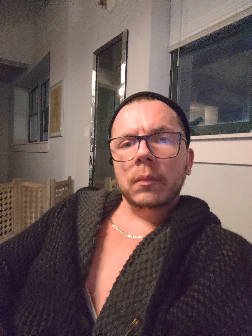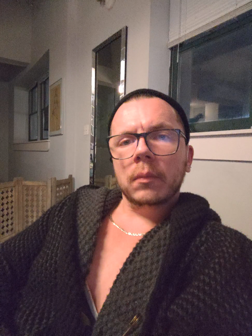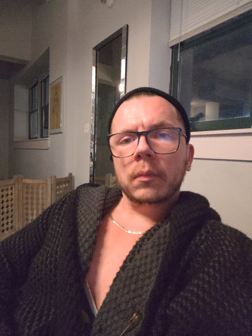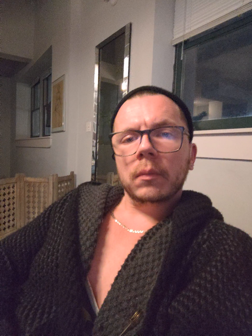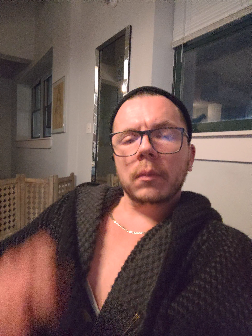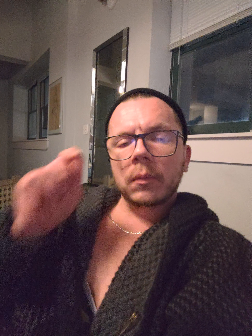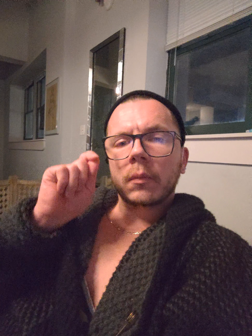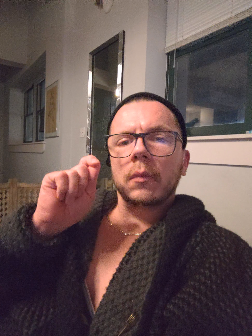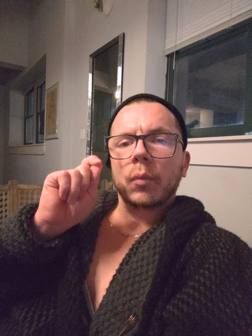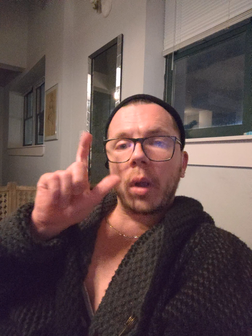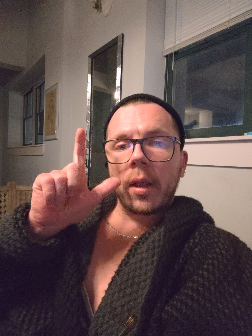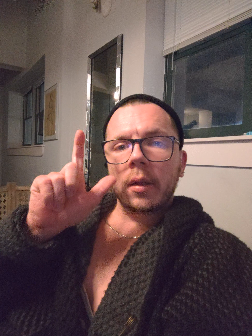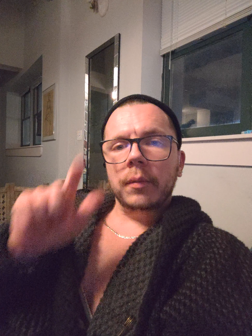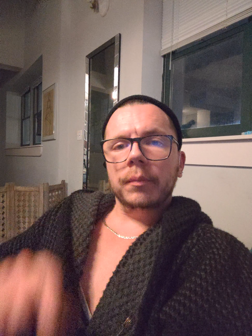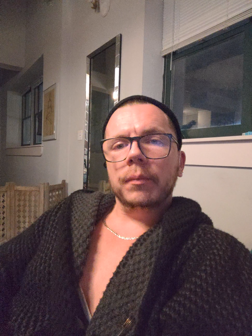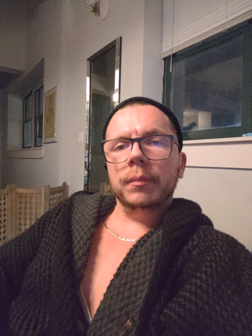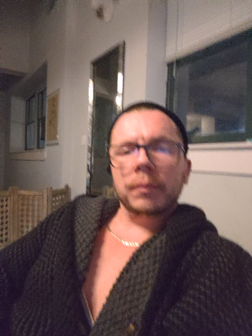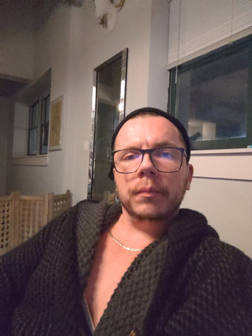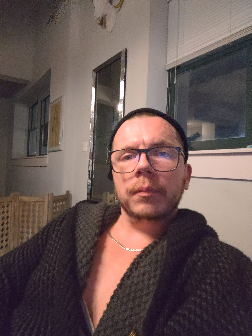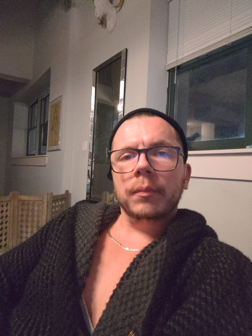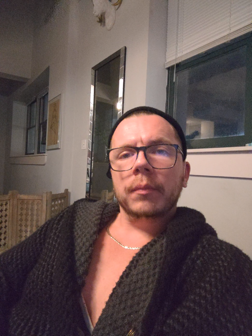wake